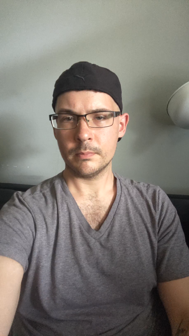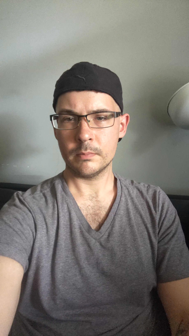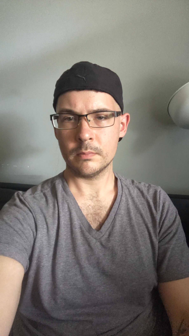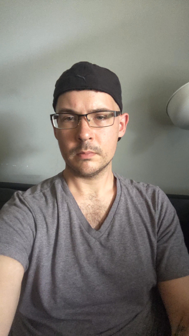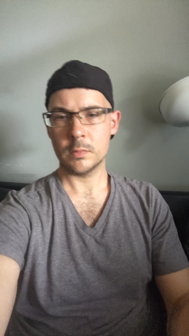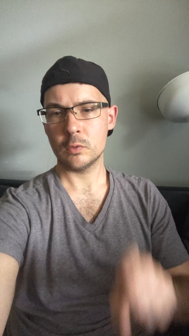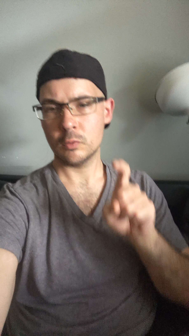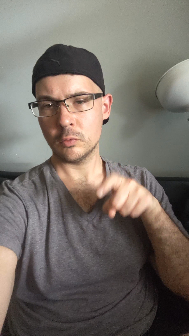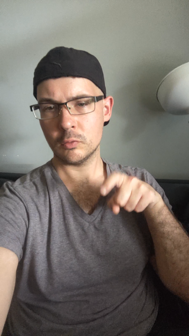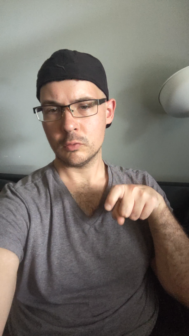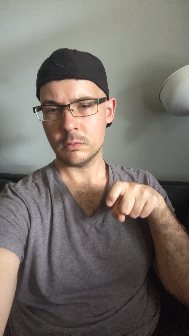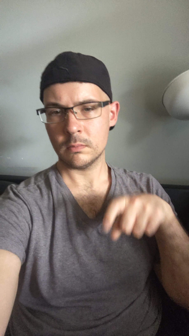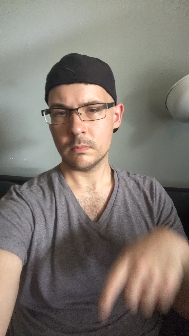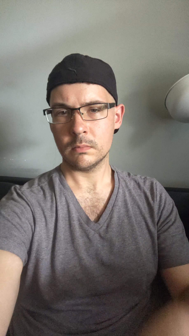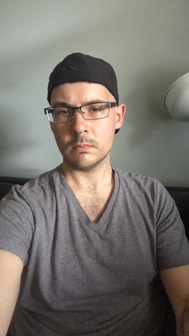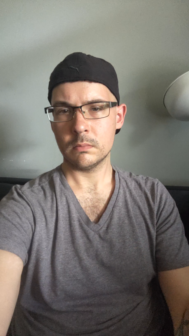should